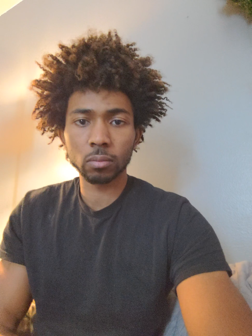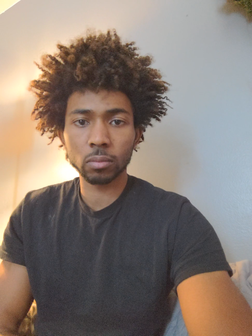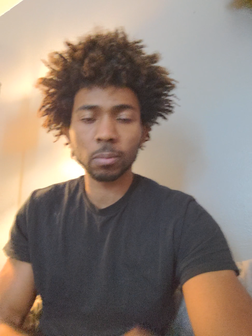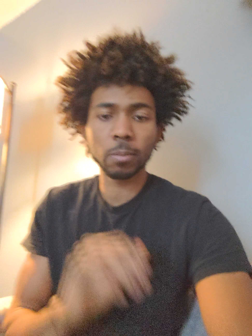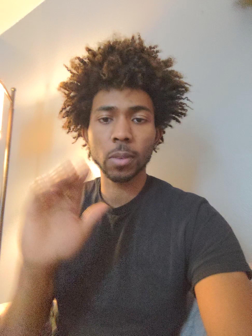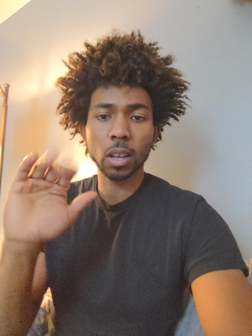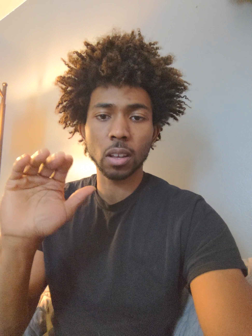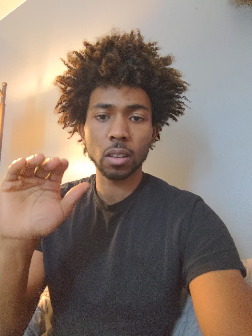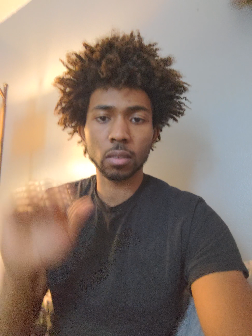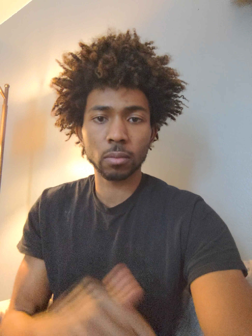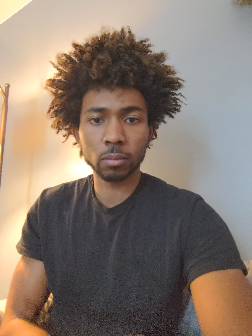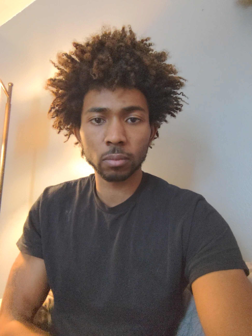bye